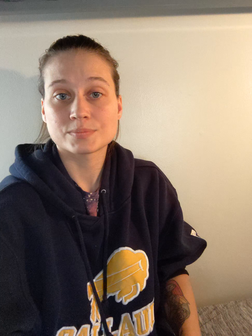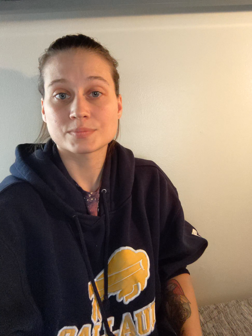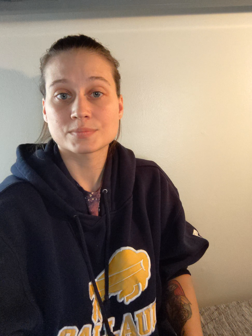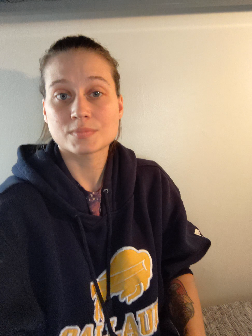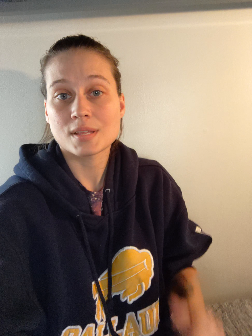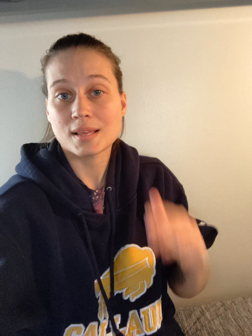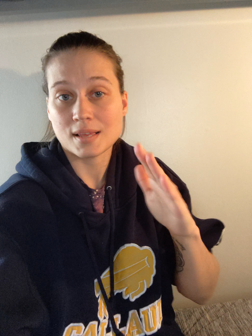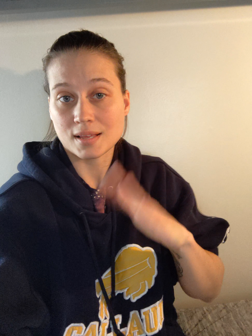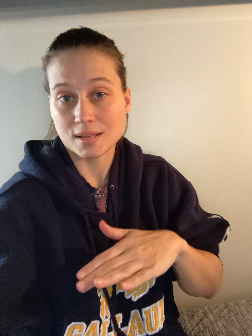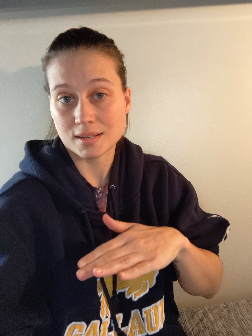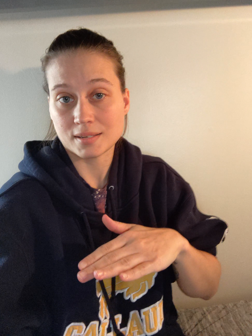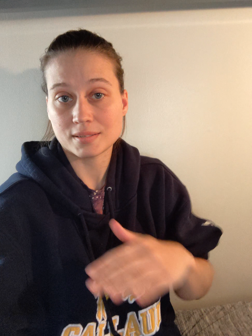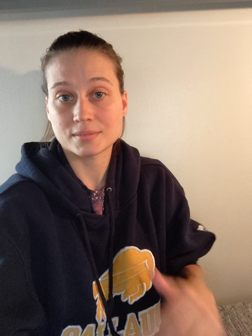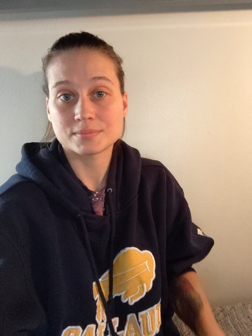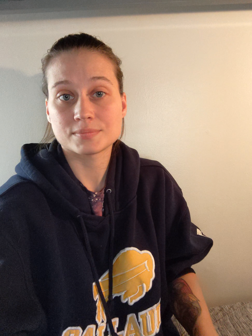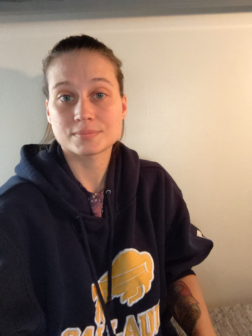on